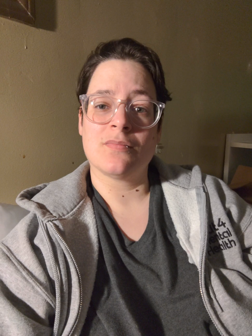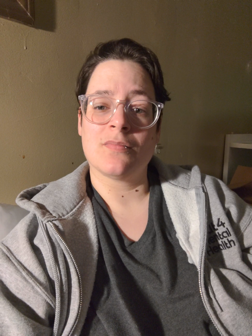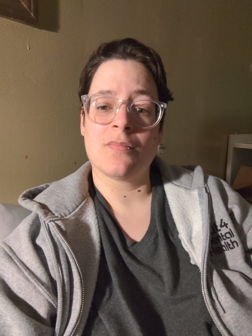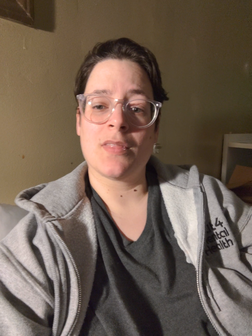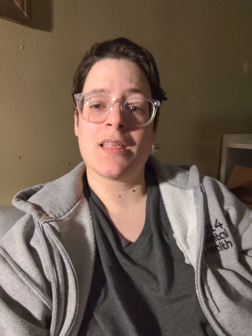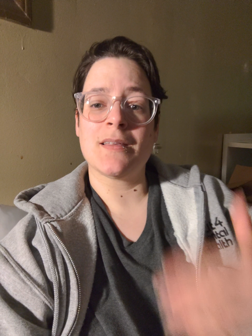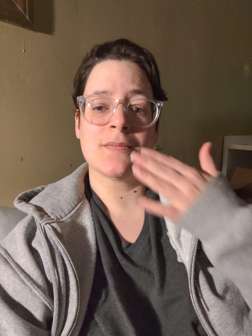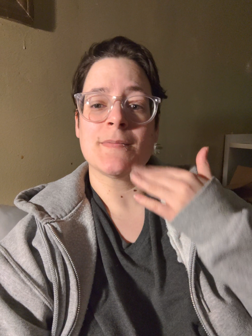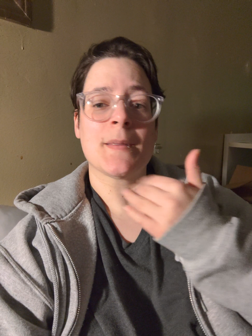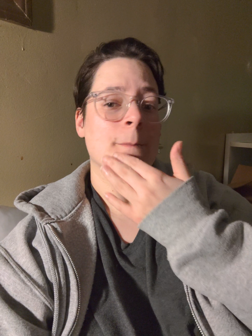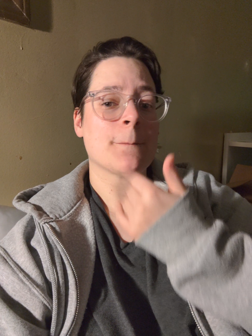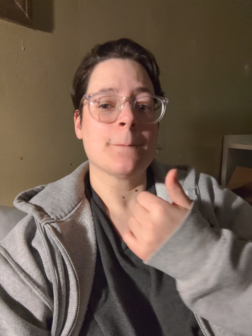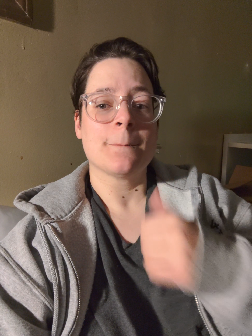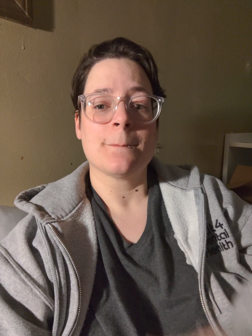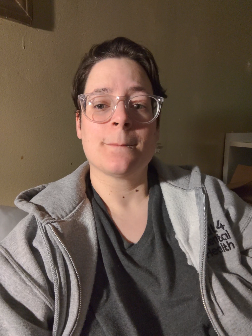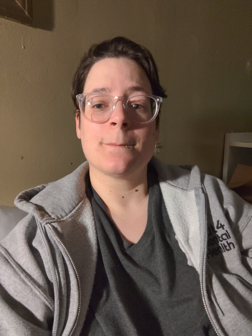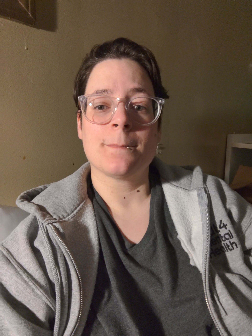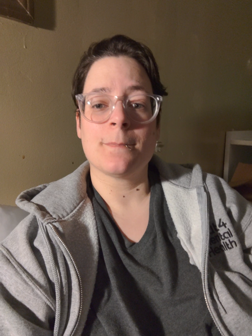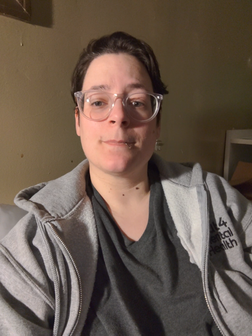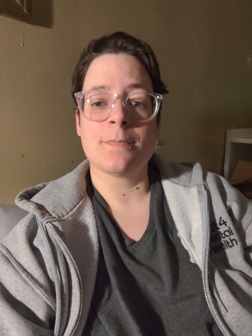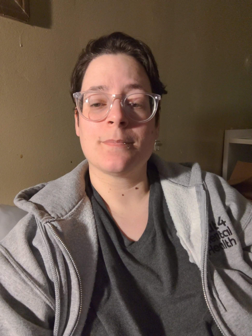napkin